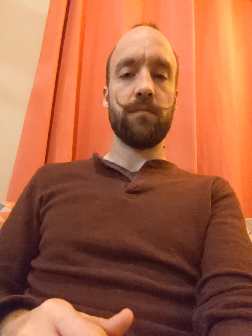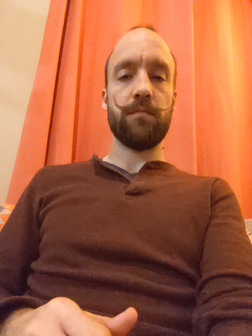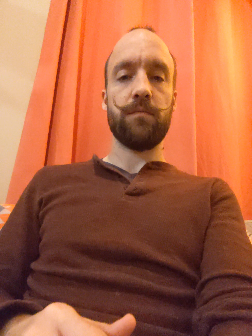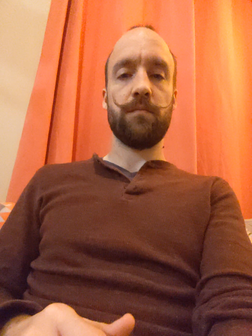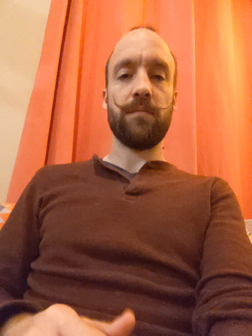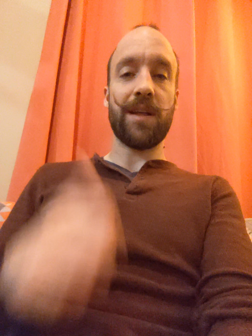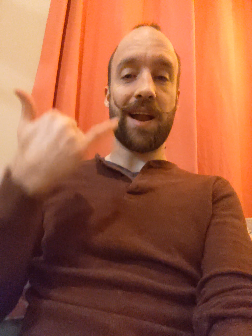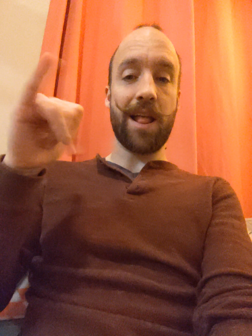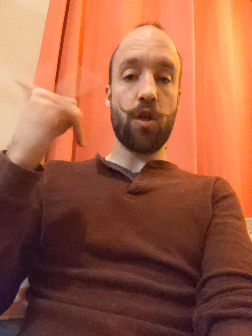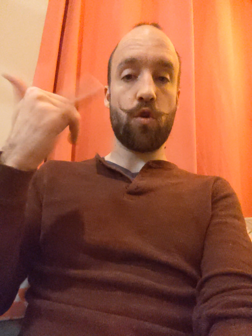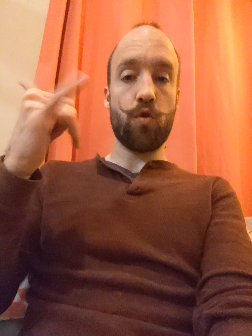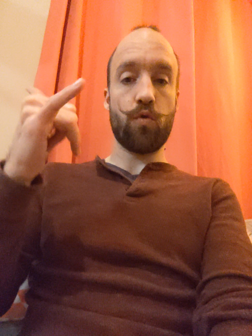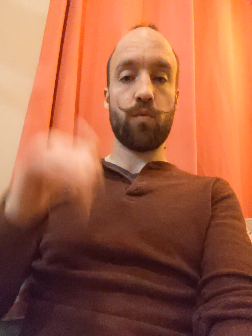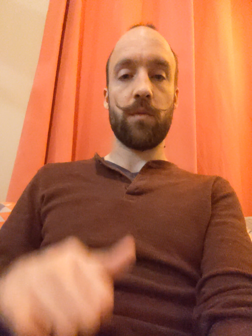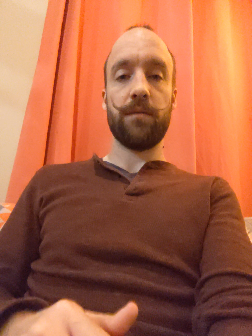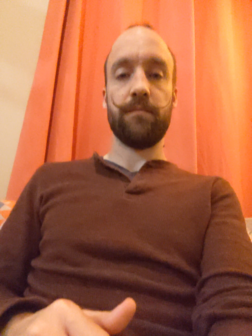yellow